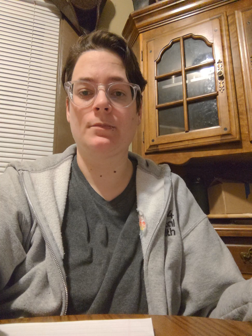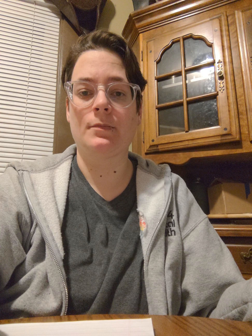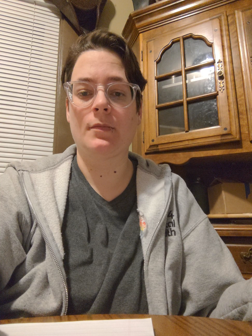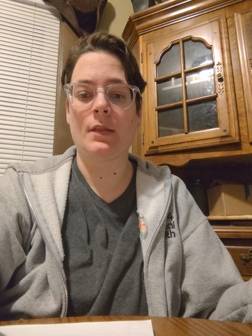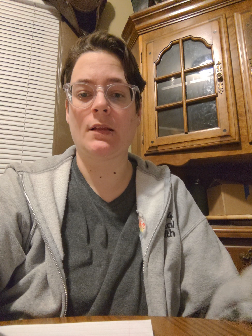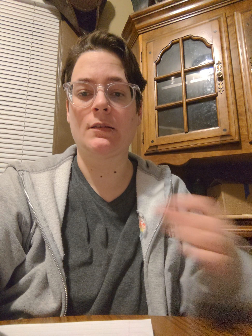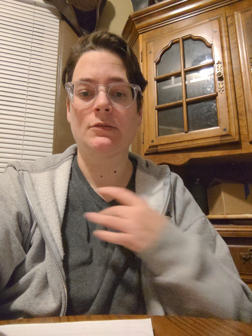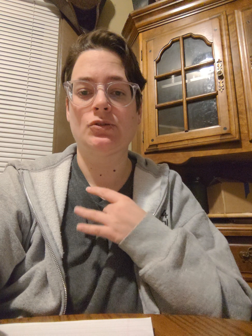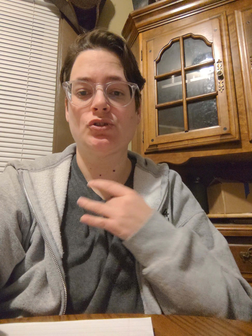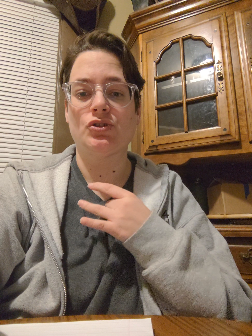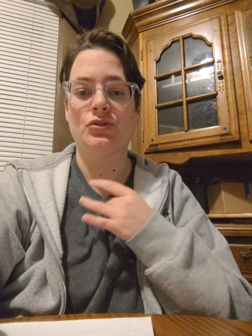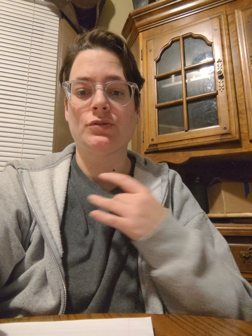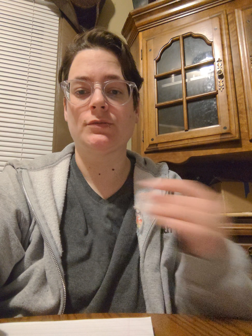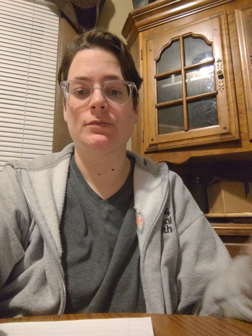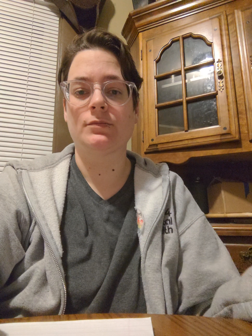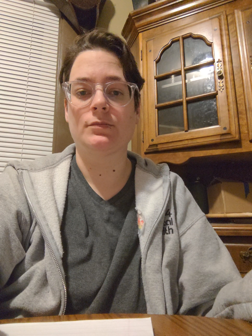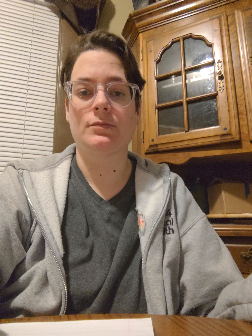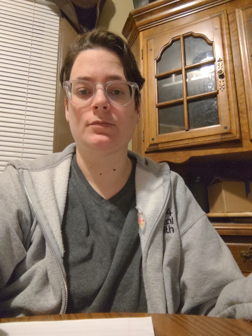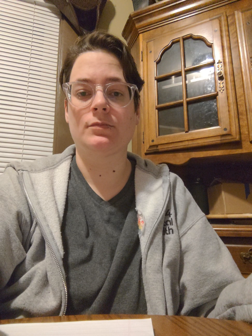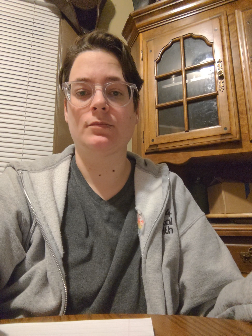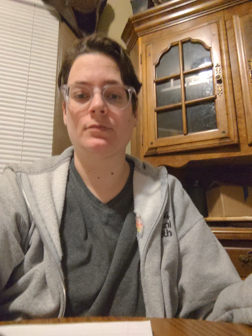shirt